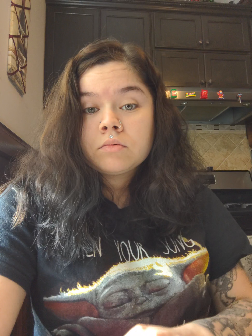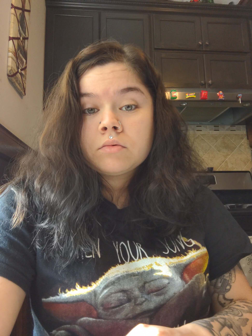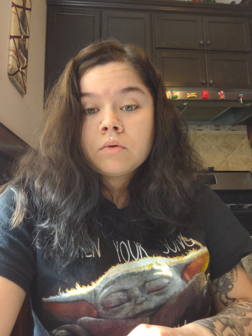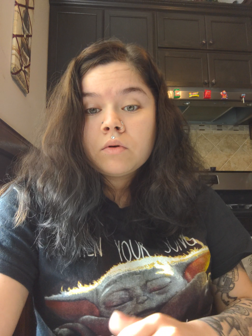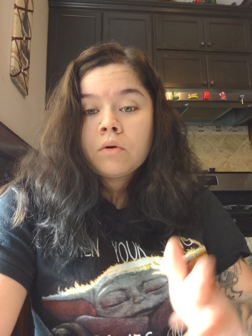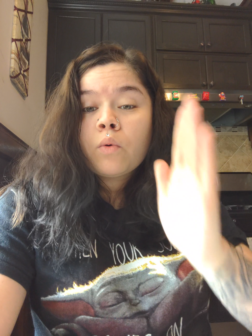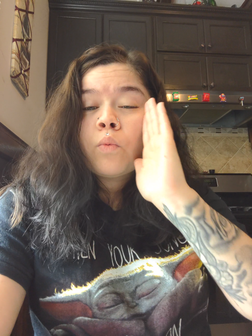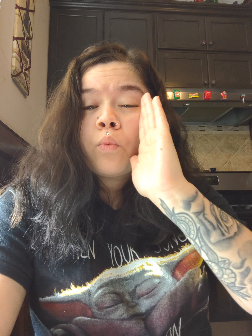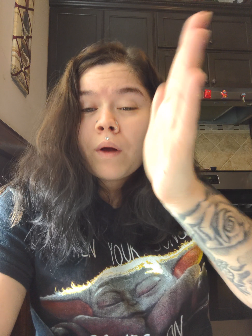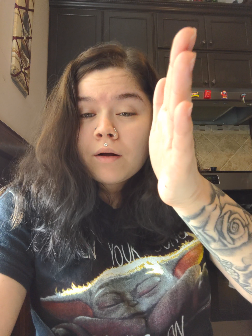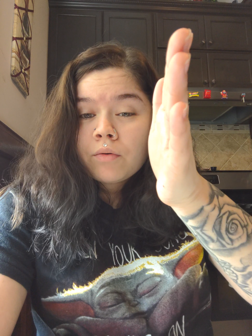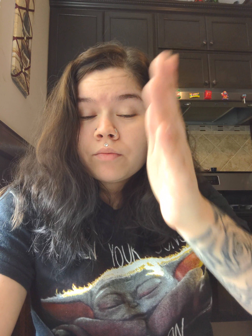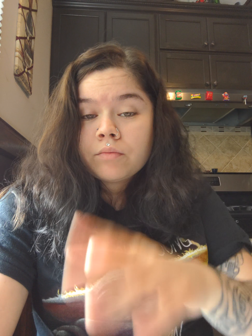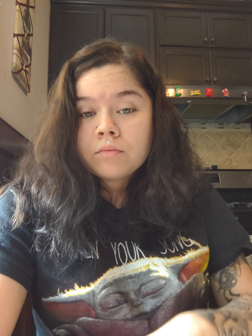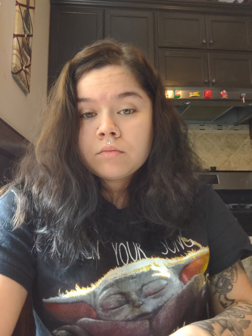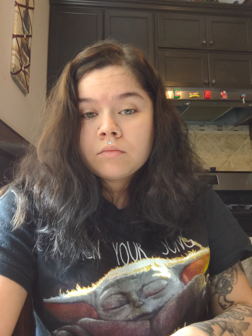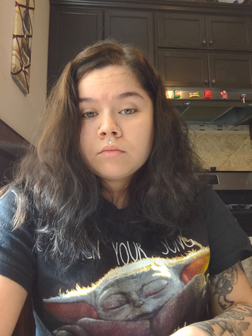will